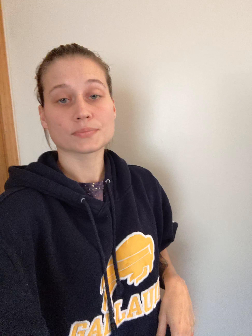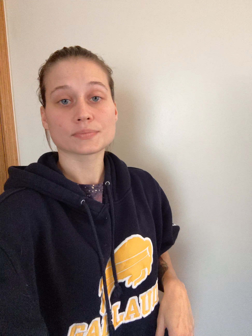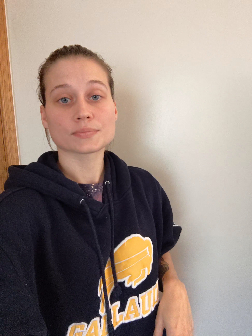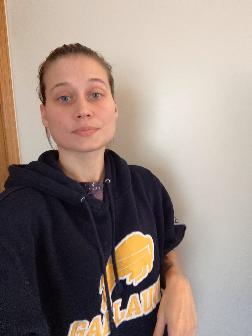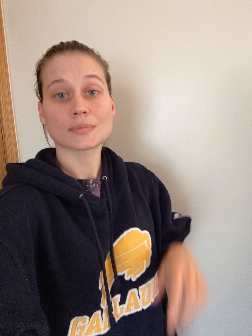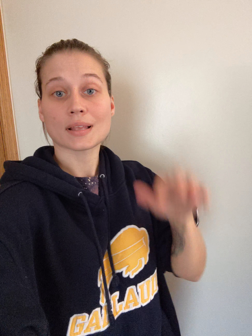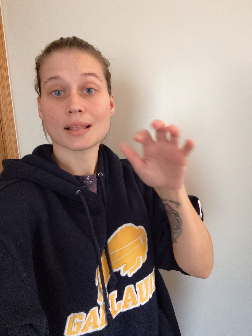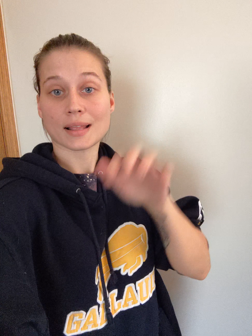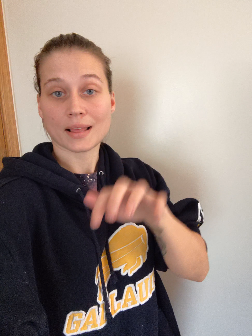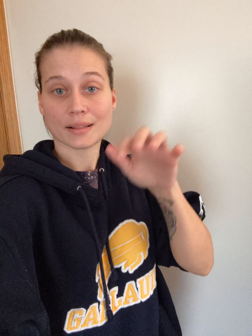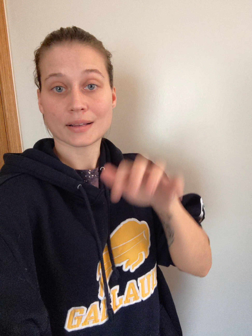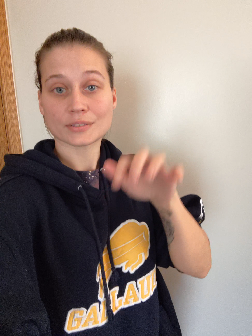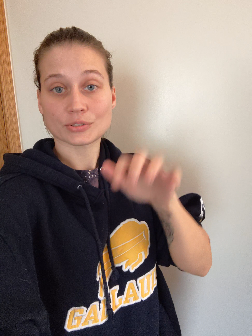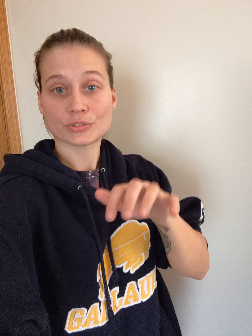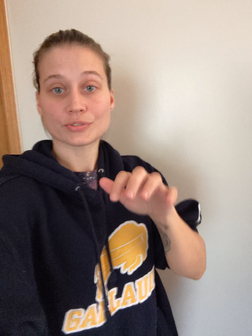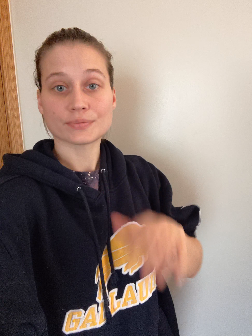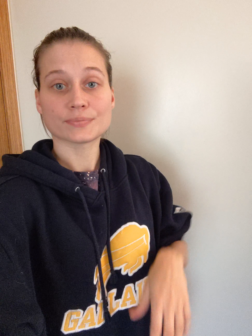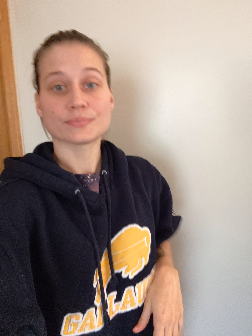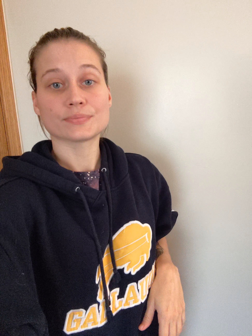alligator